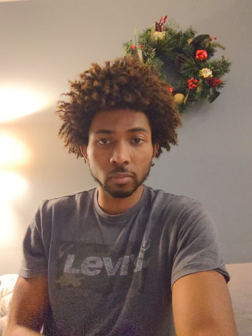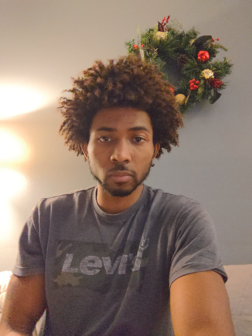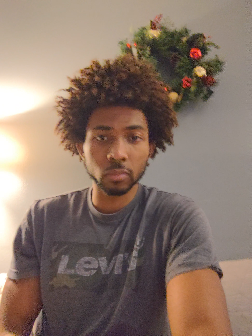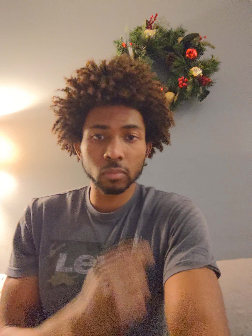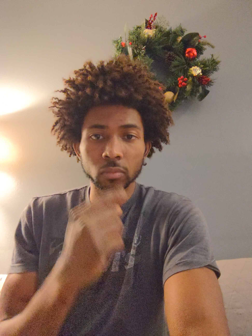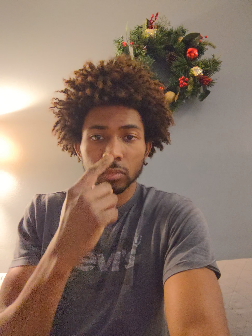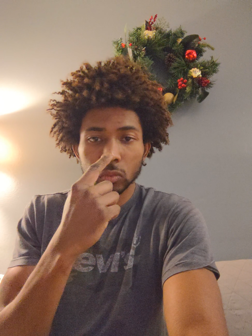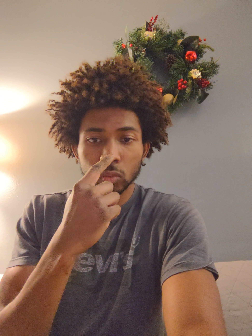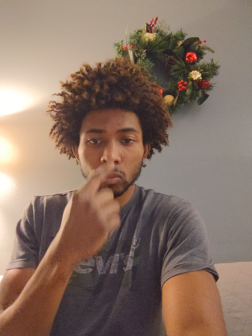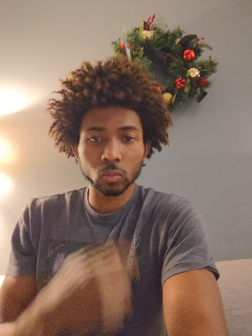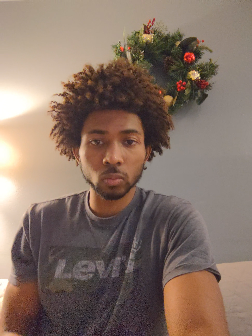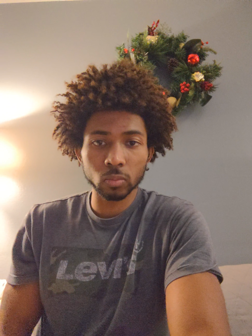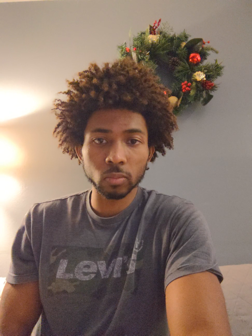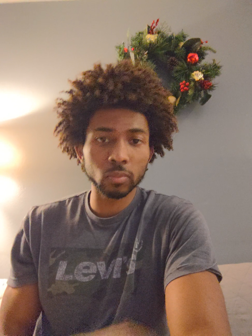nose